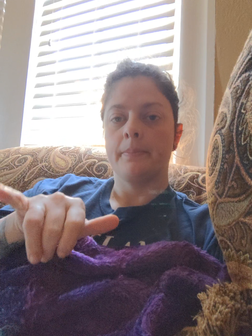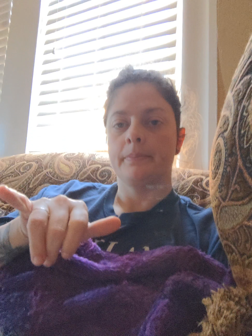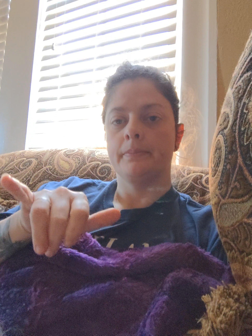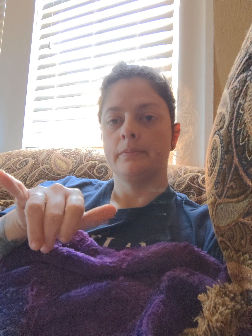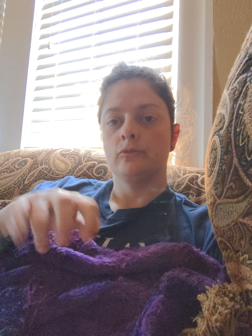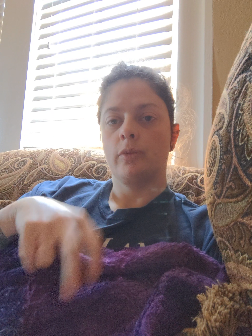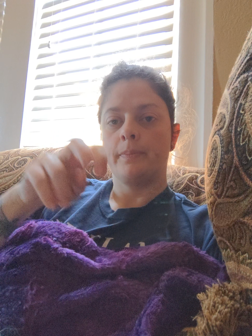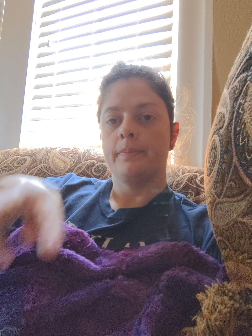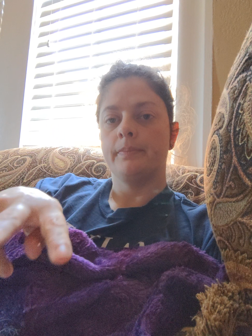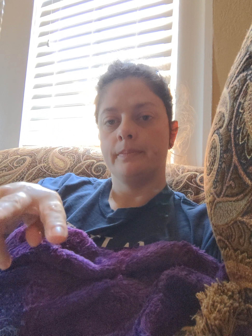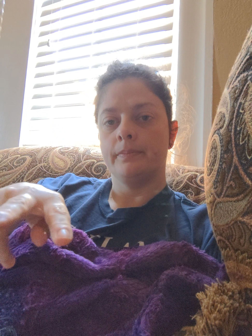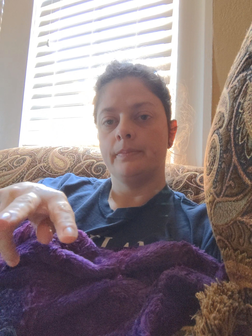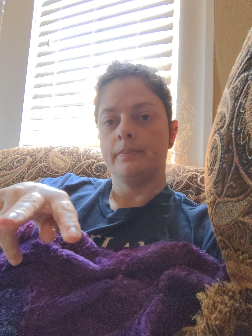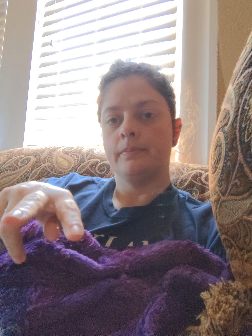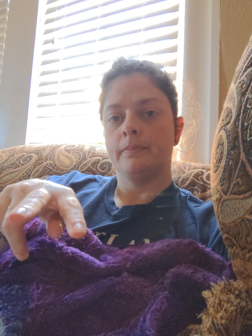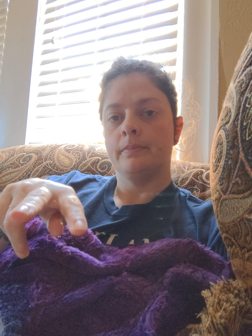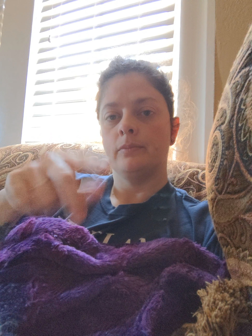jump